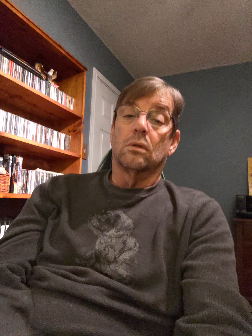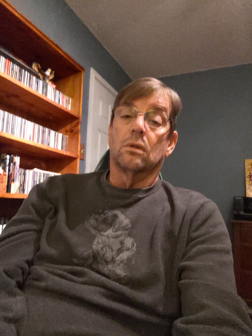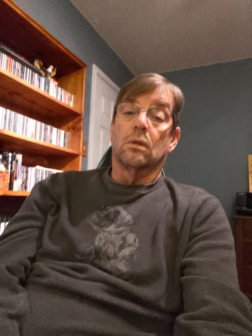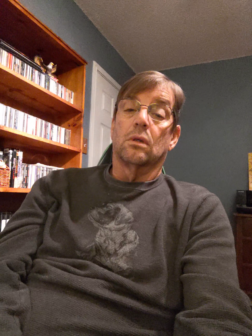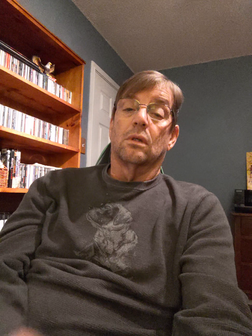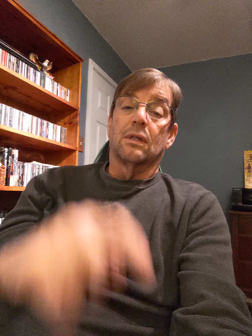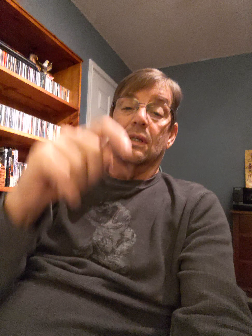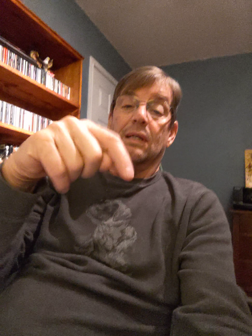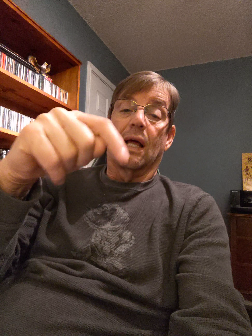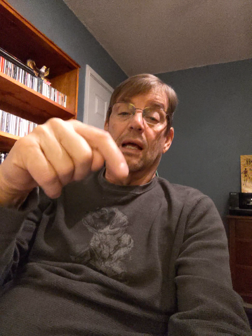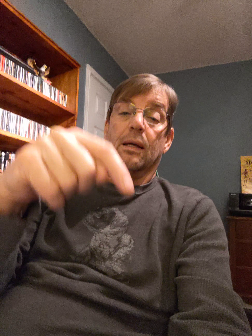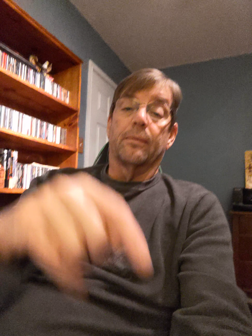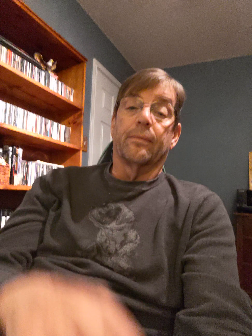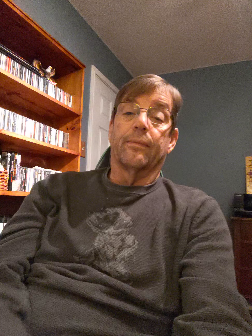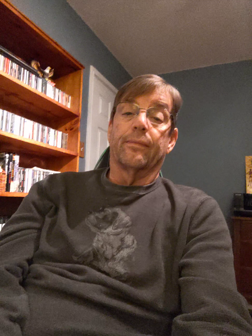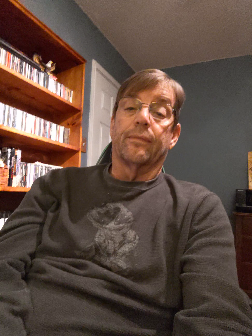time